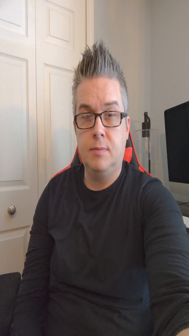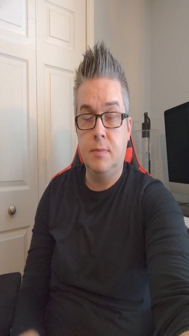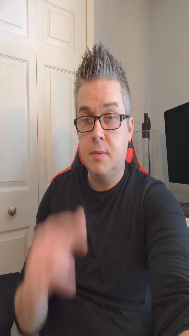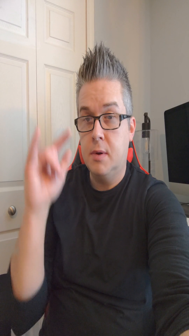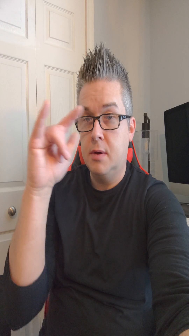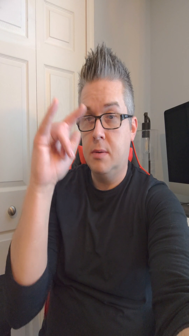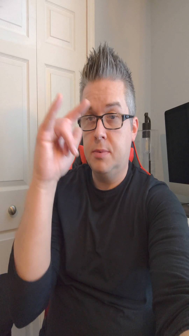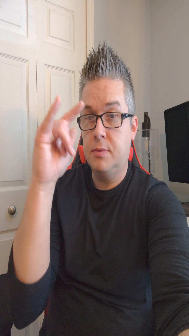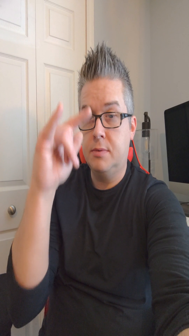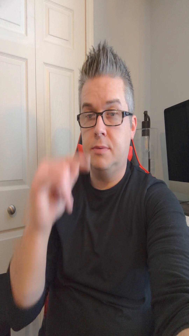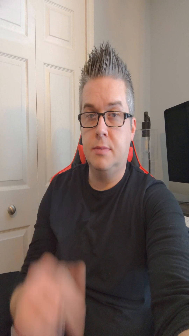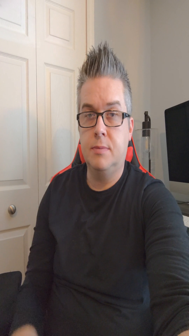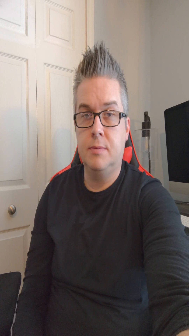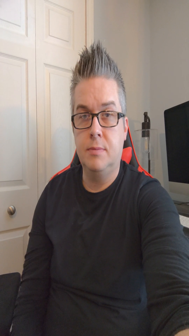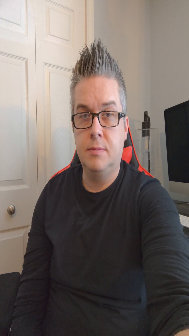airplane